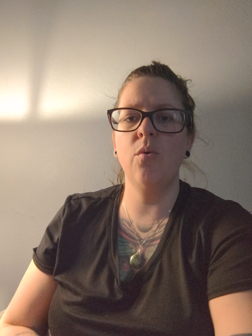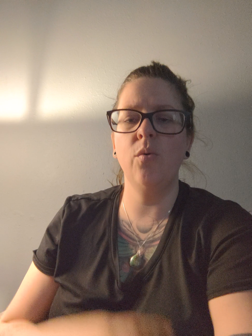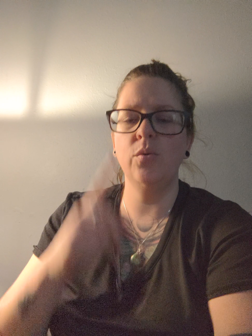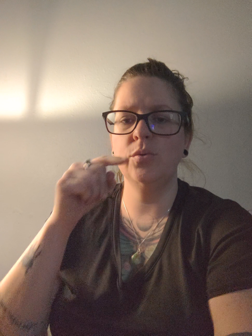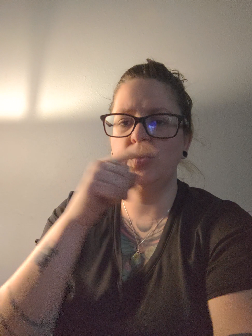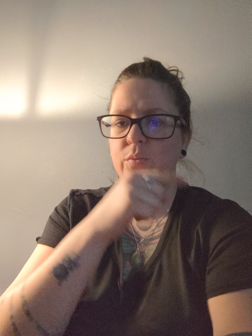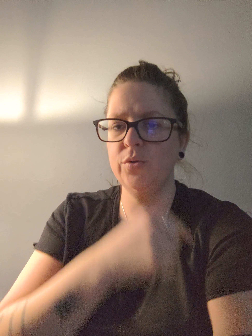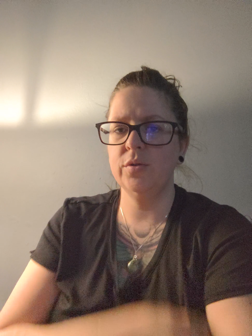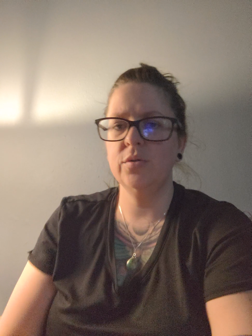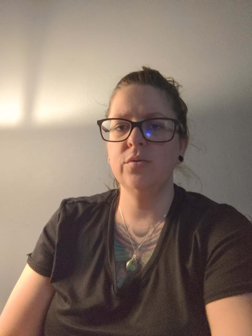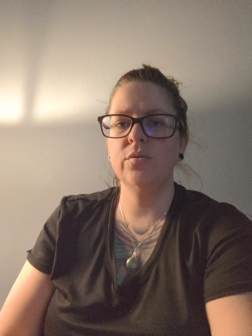toothbrush